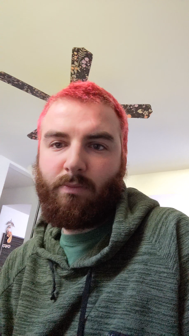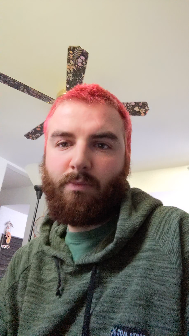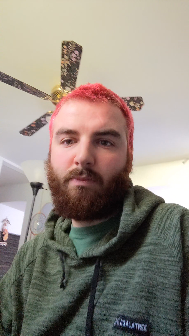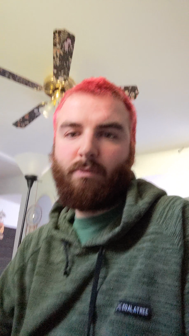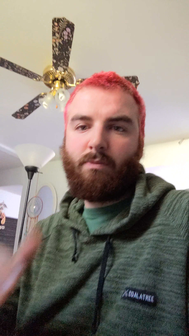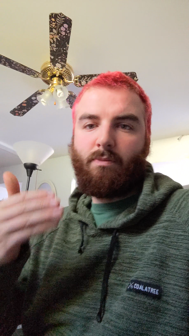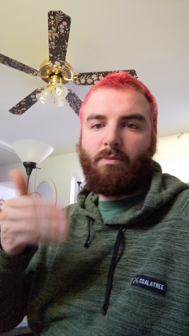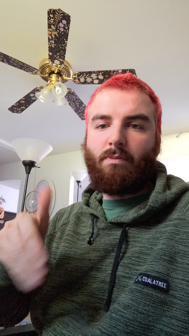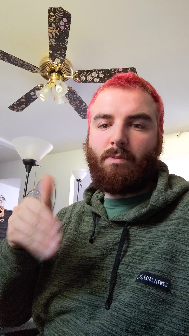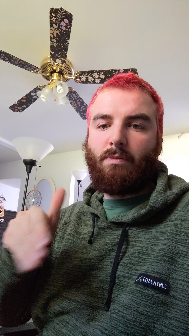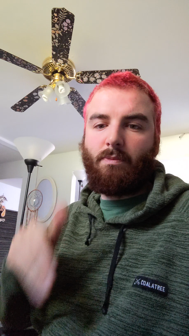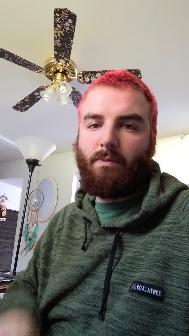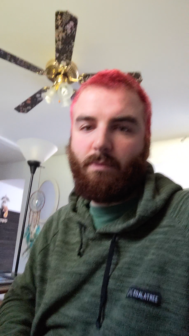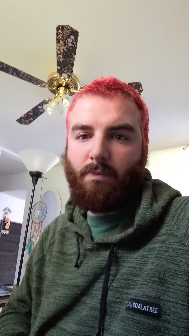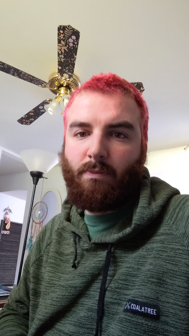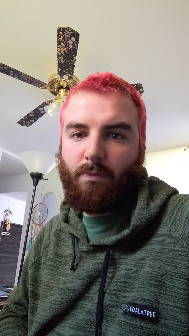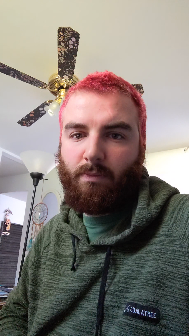shorts